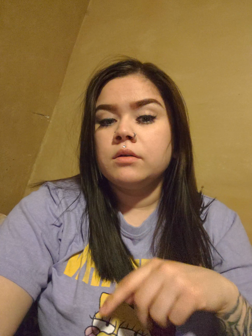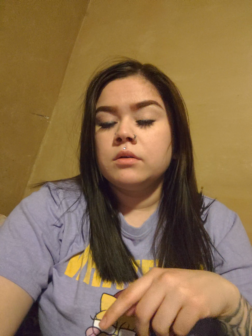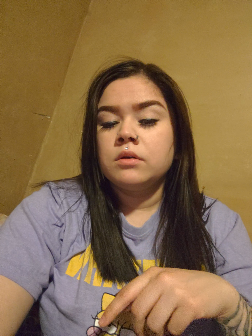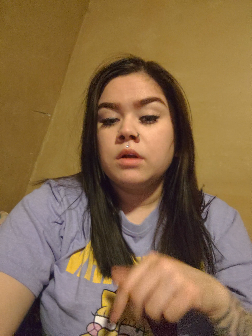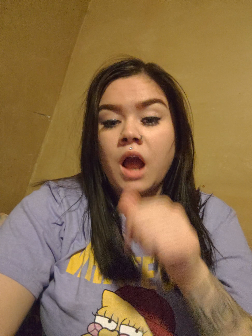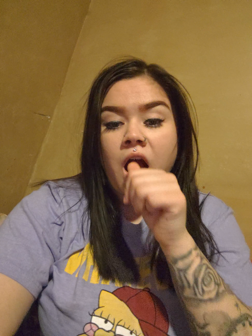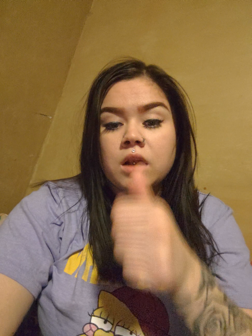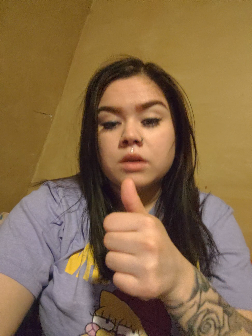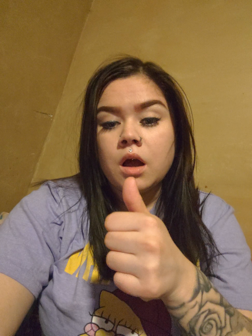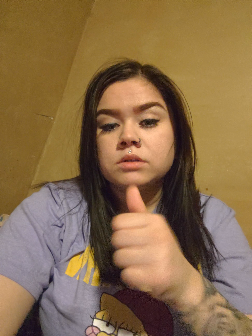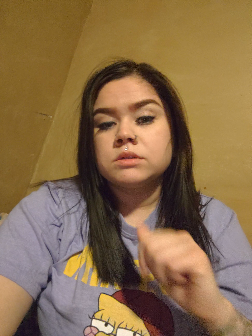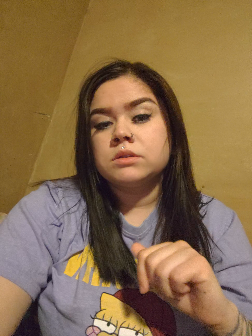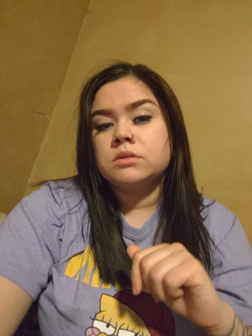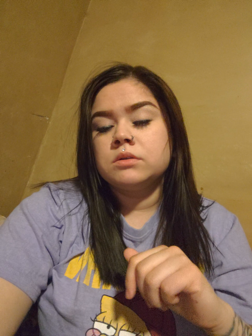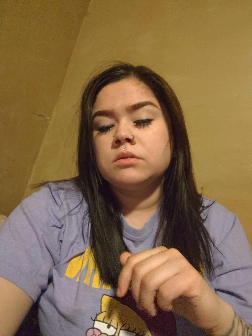nuts